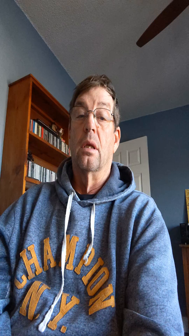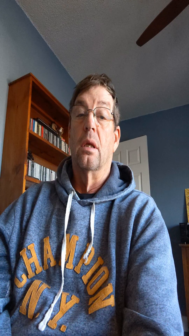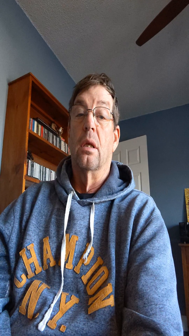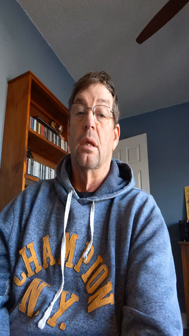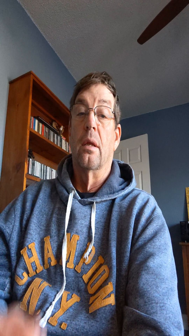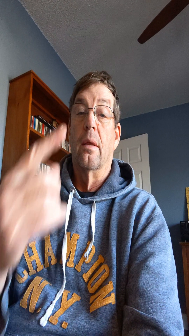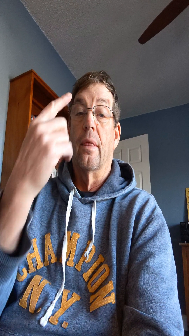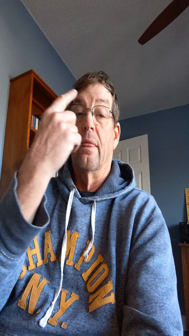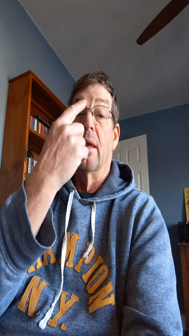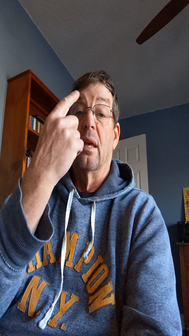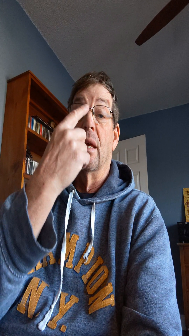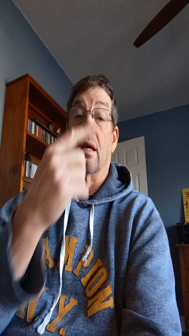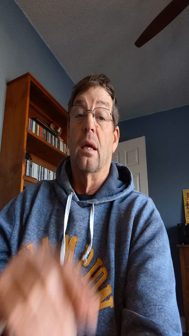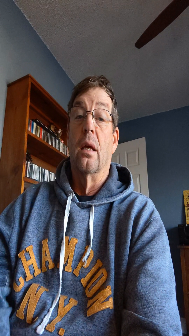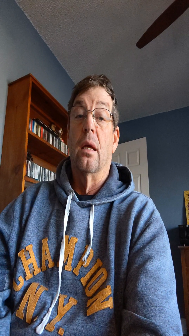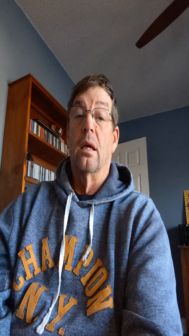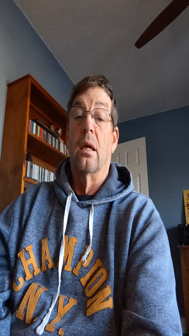think